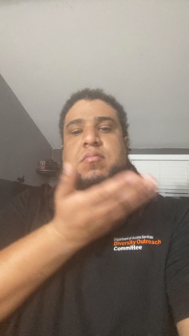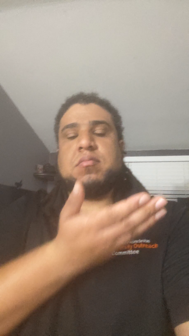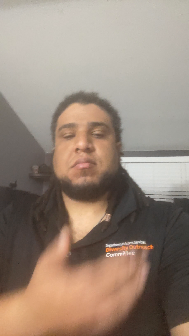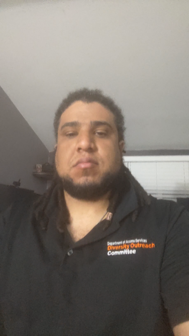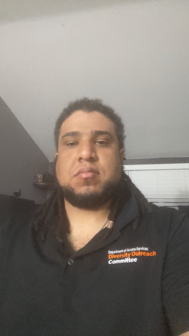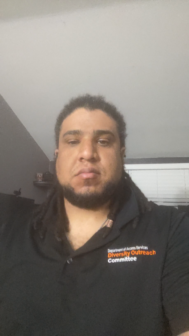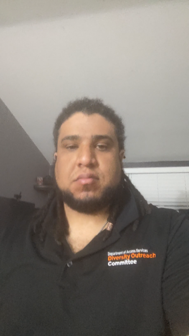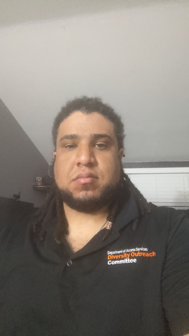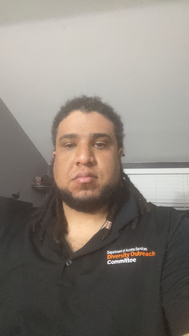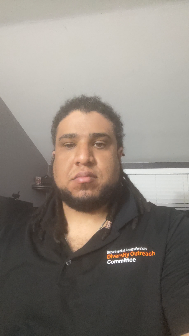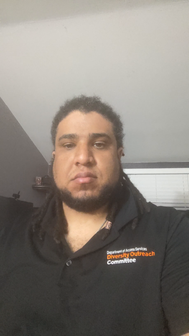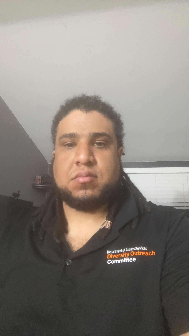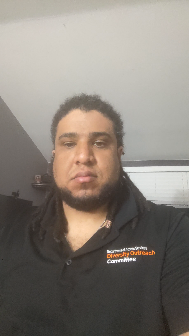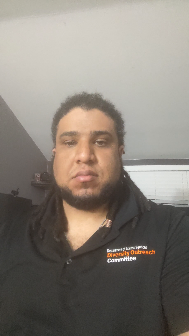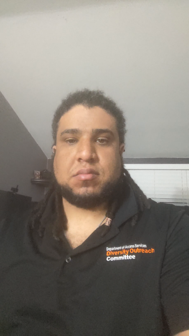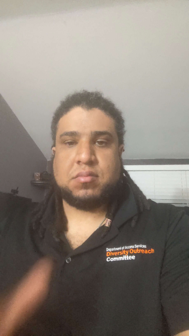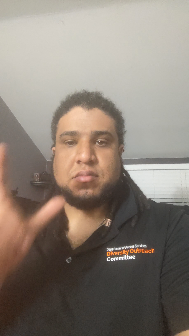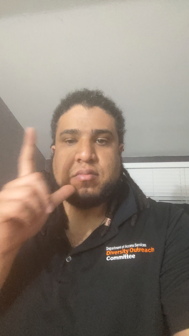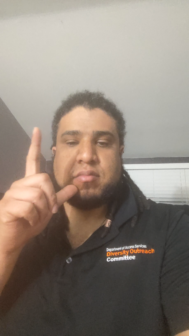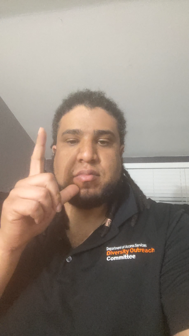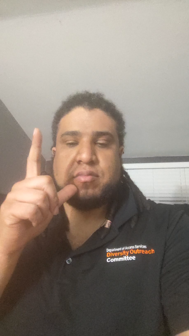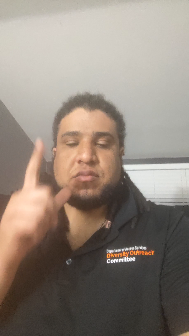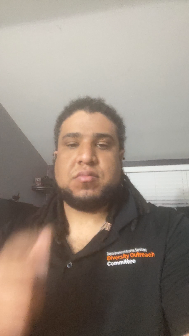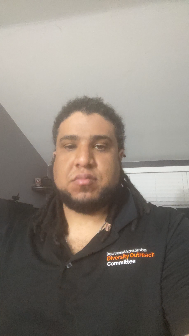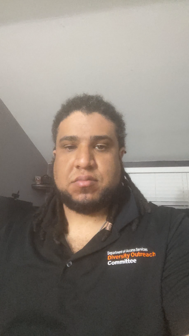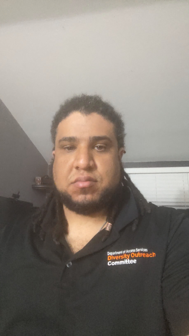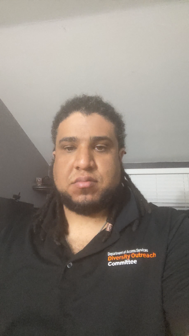lunch